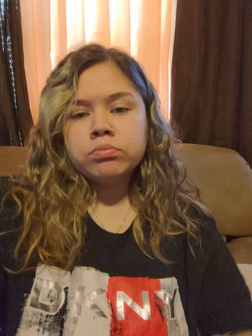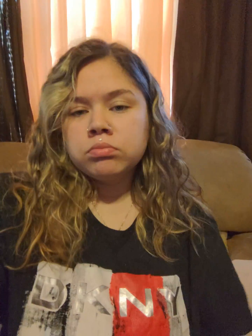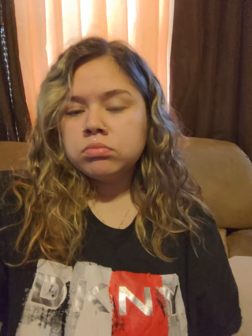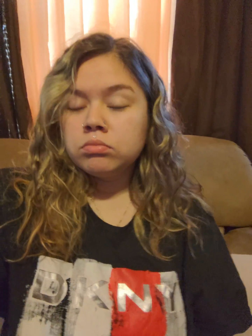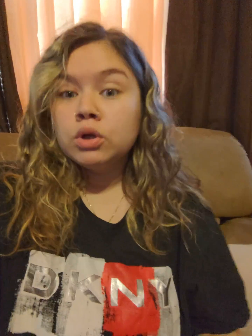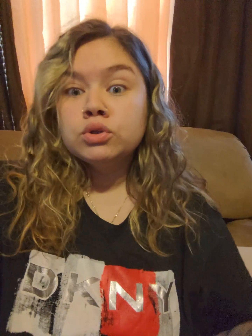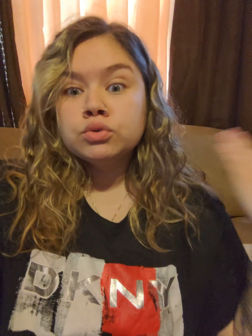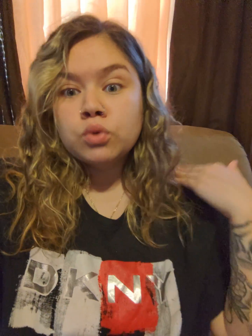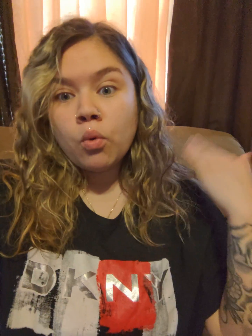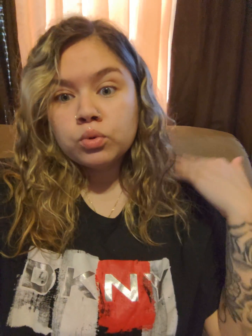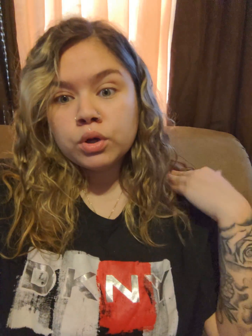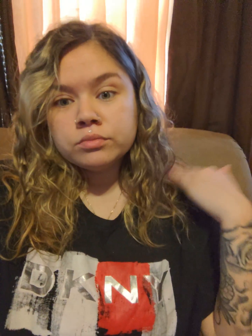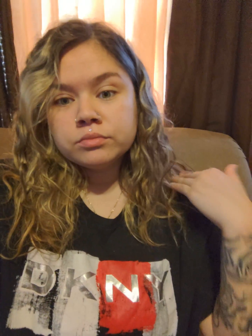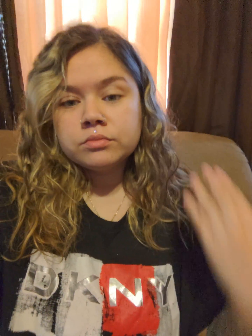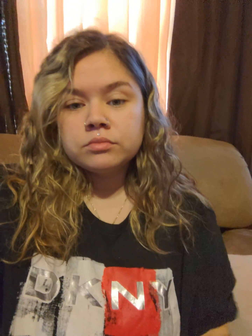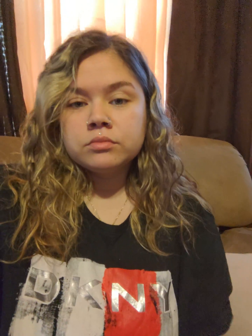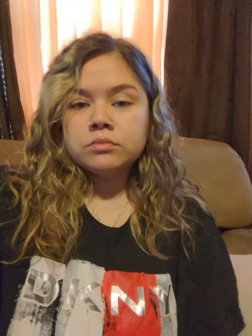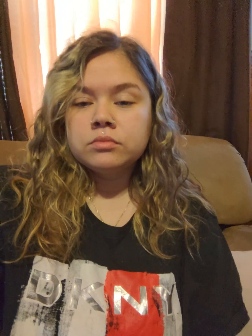shoulder